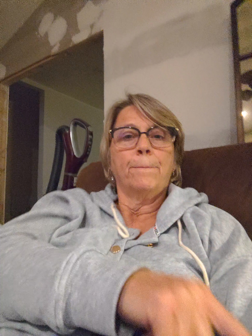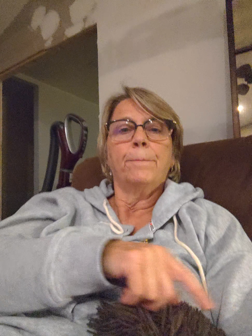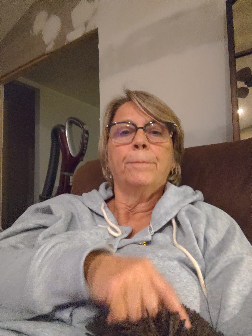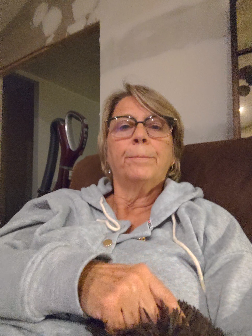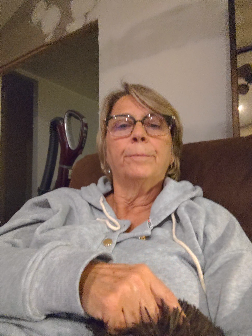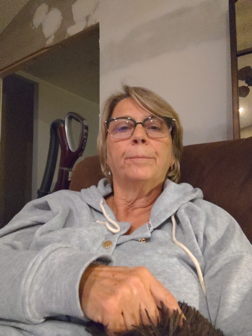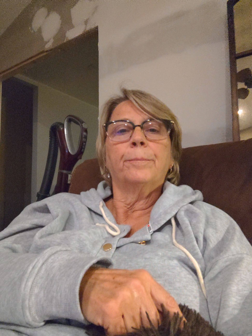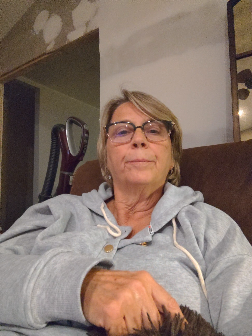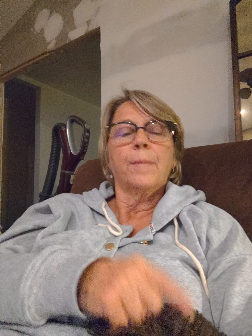arm